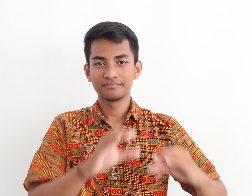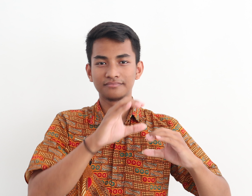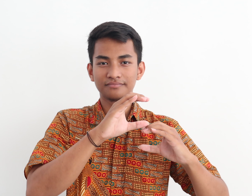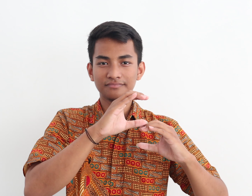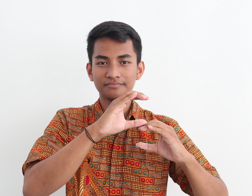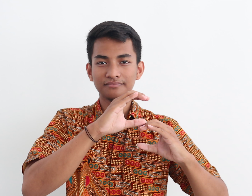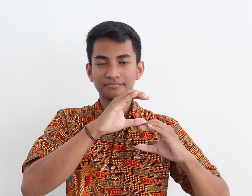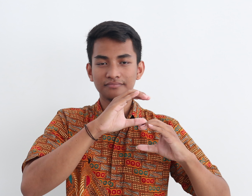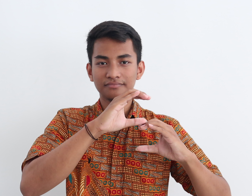S